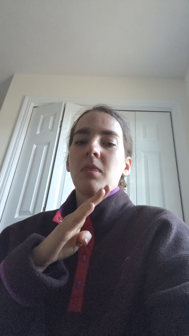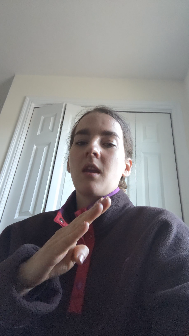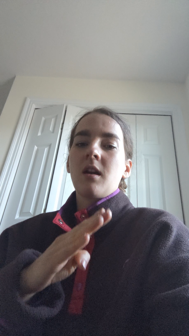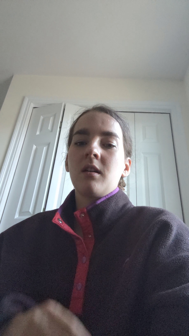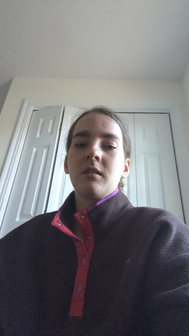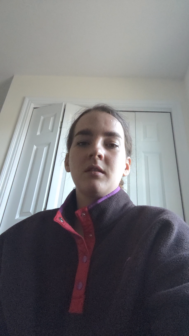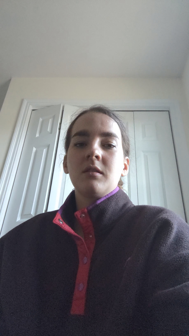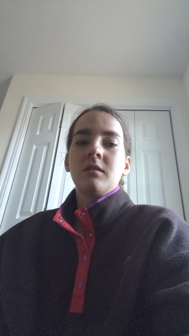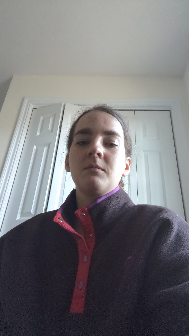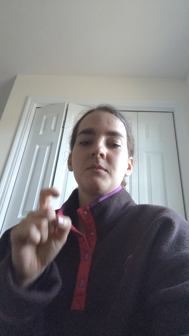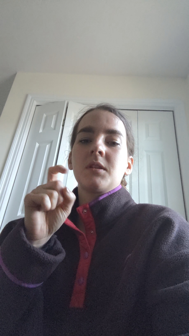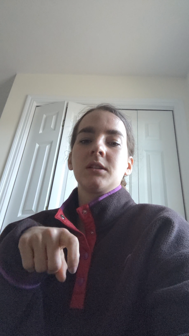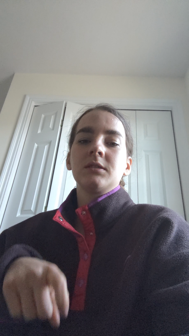must